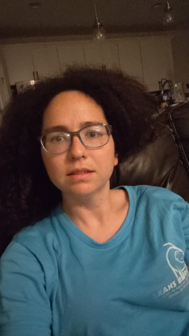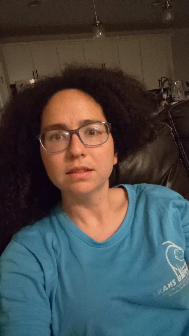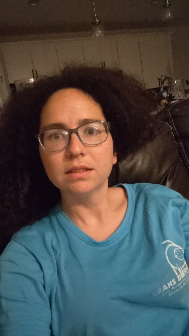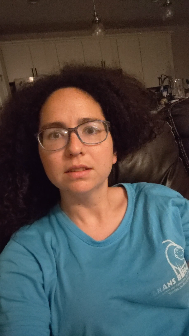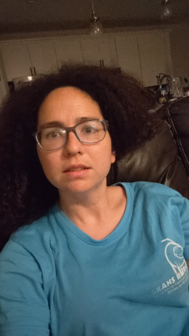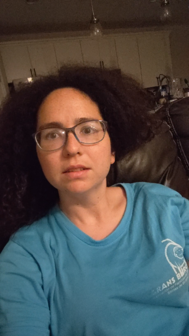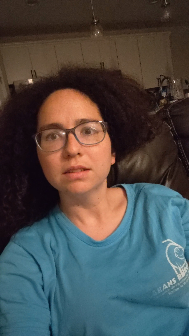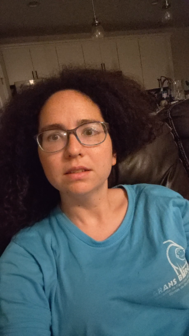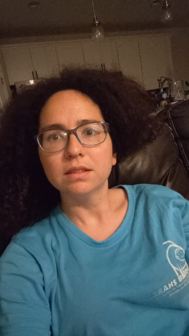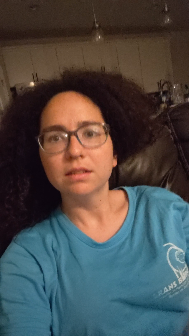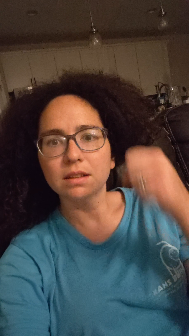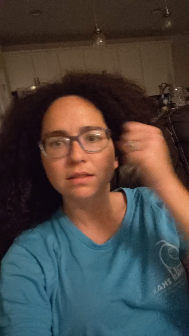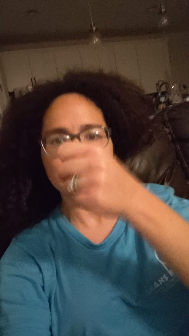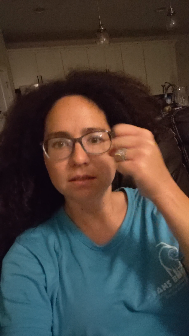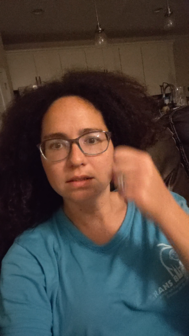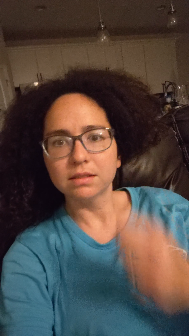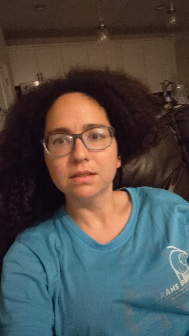hit